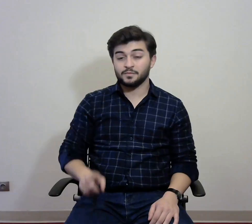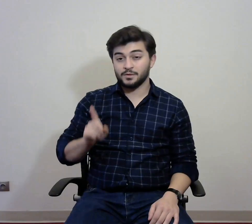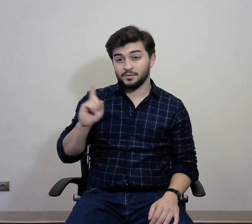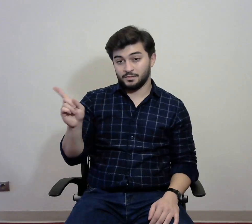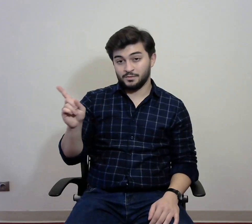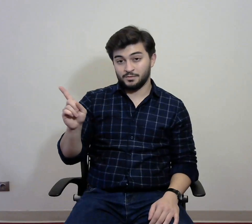O